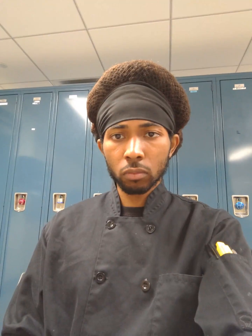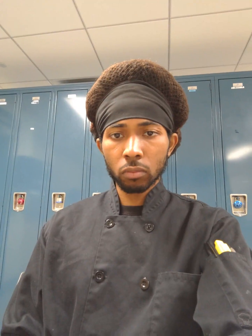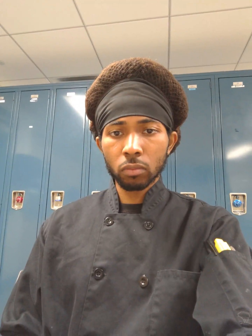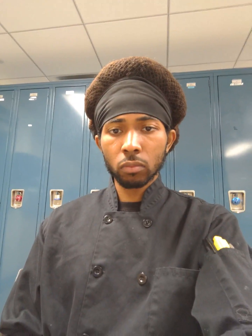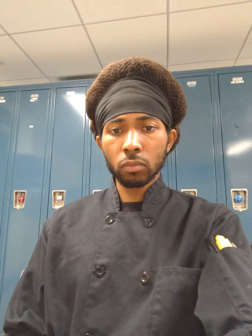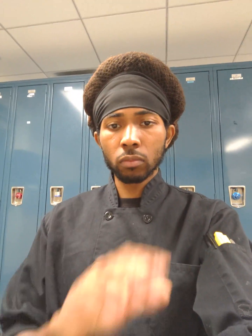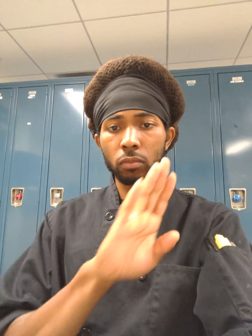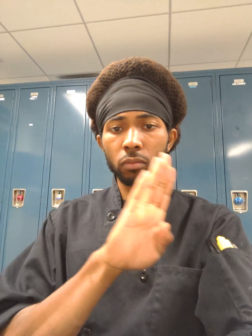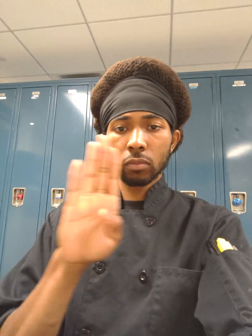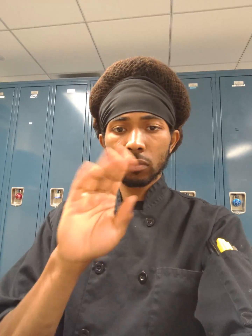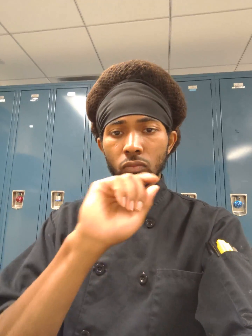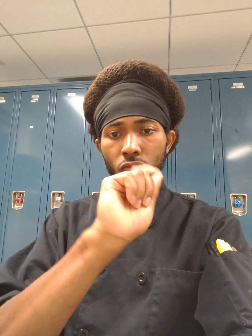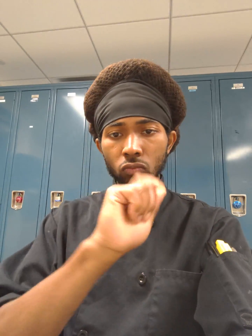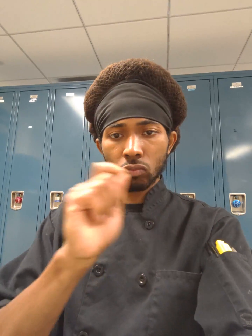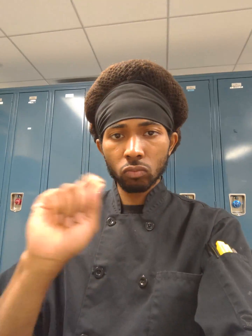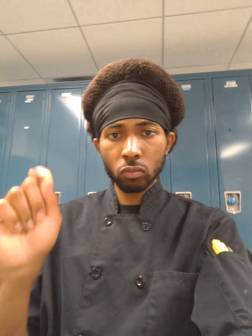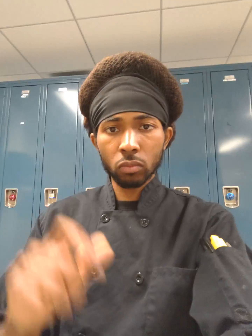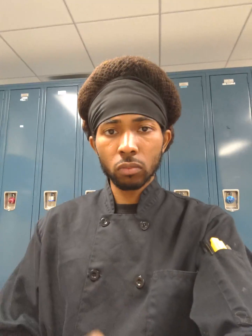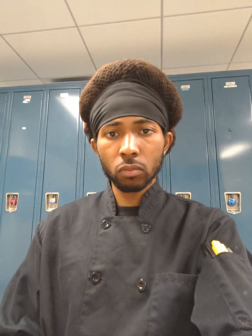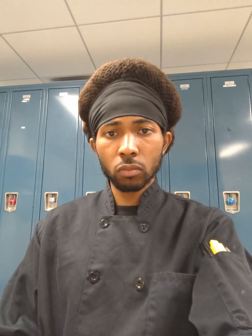chalk